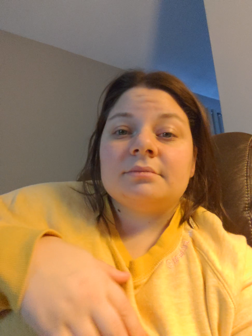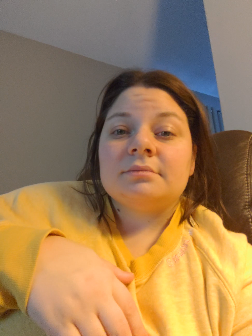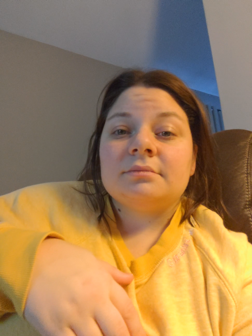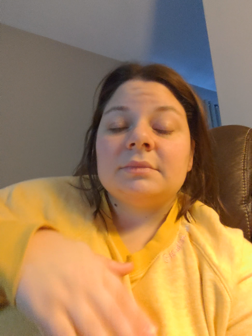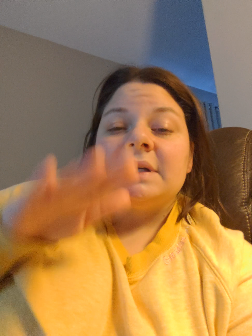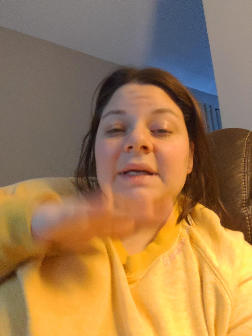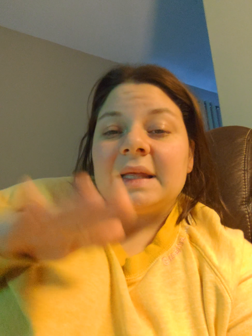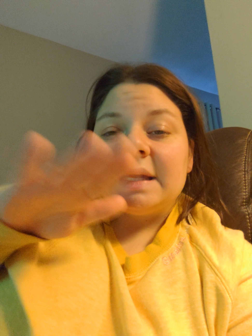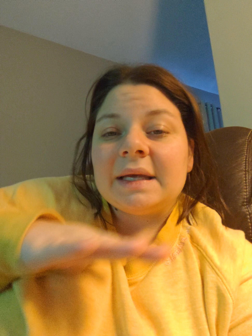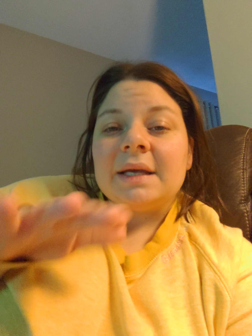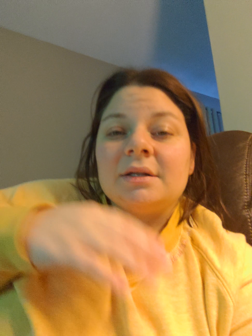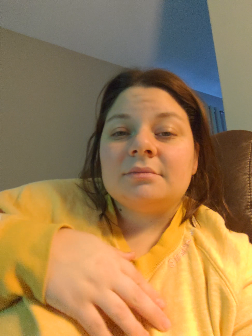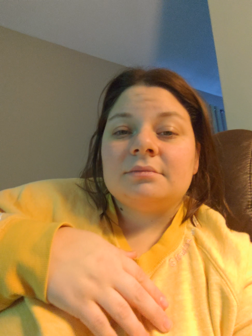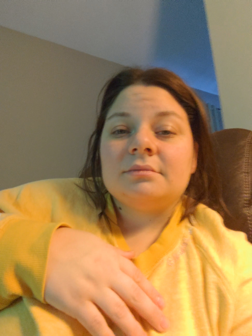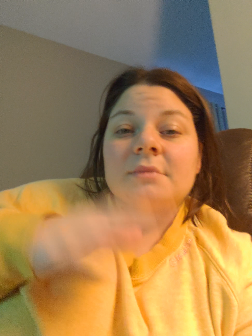clean